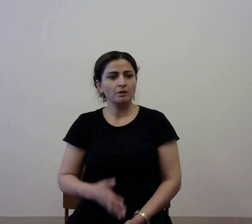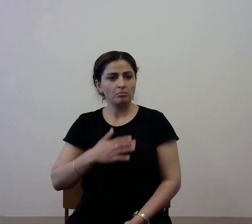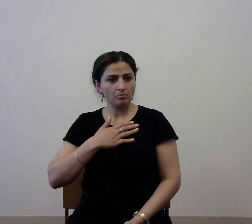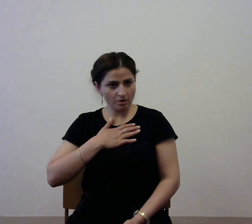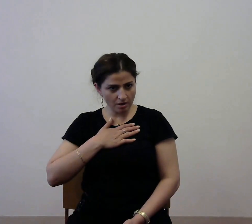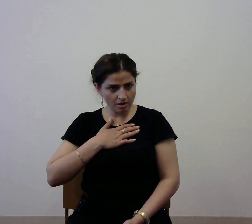mən